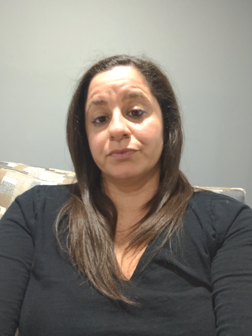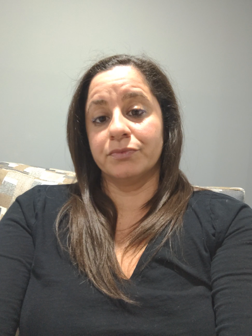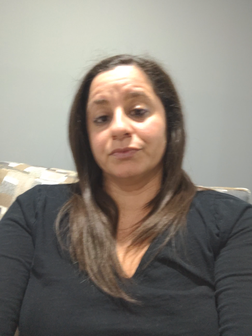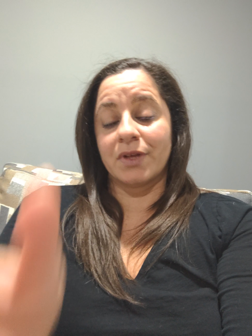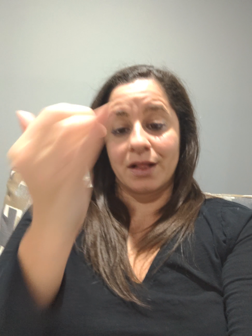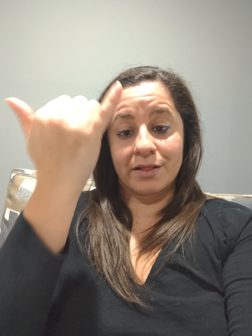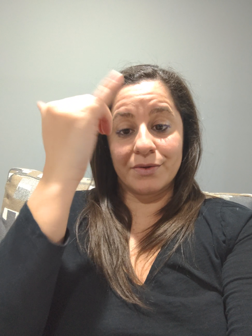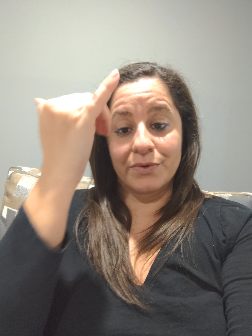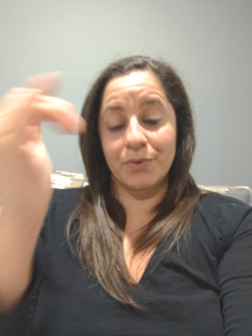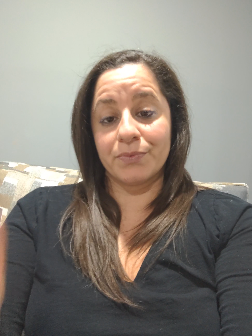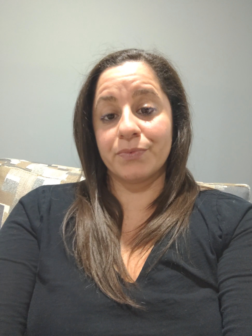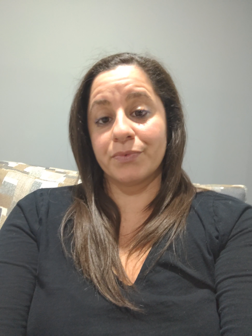yellow